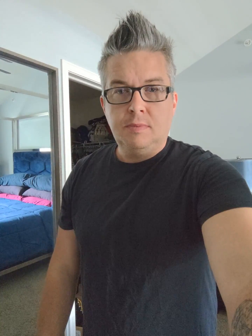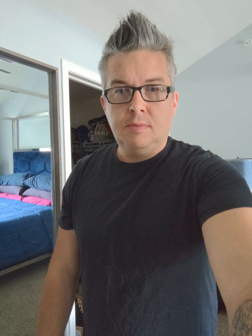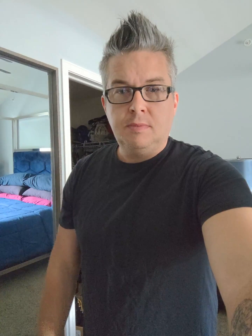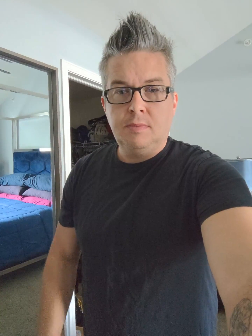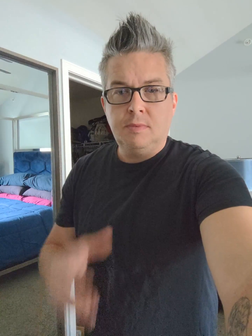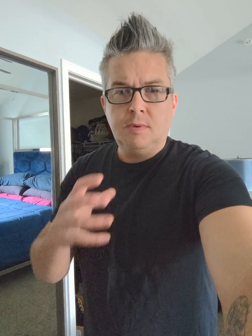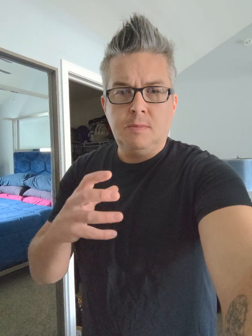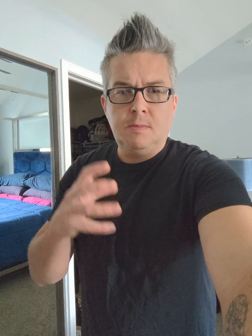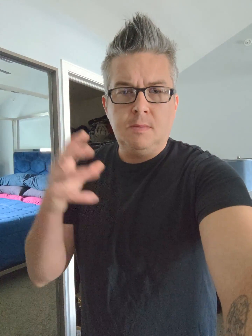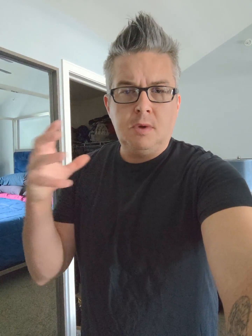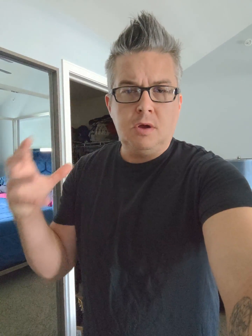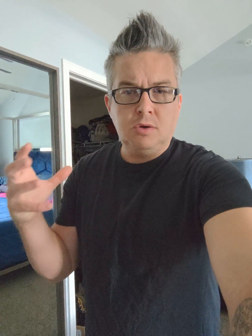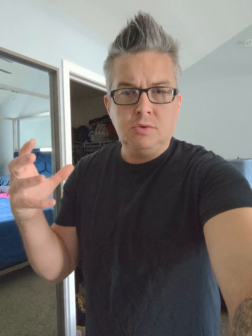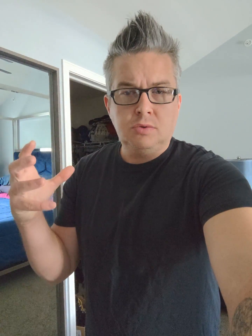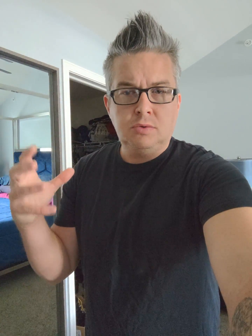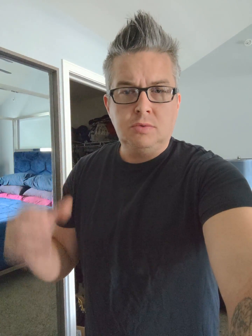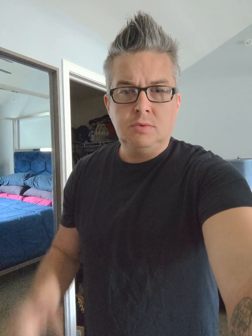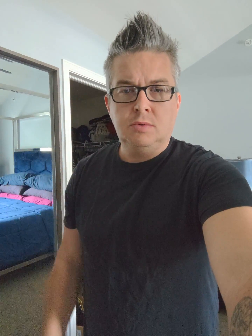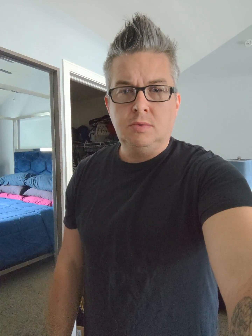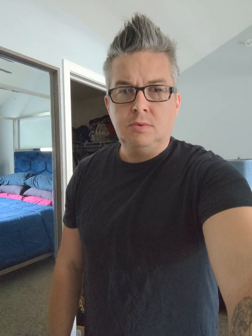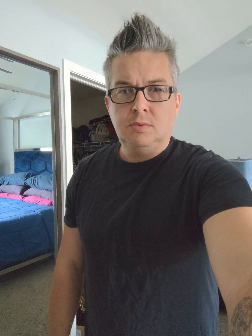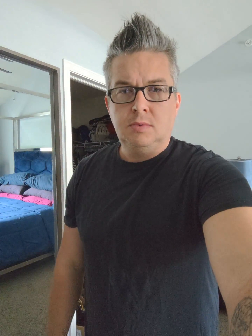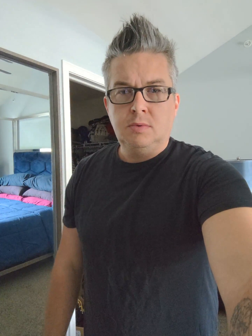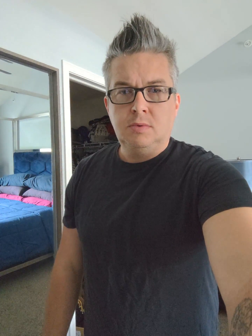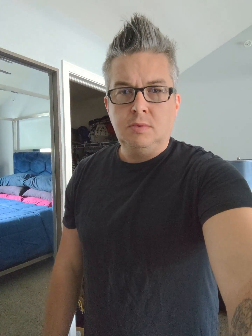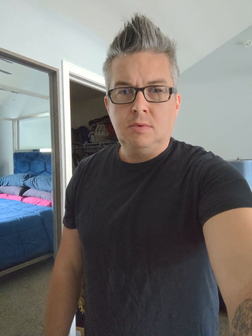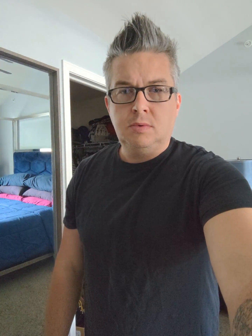much